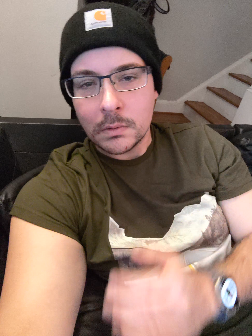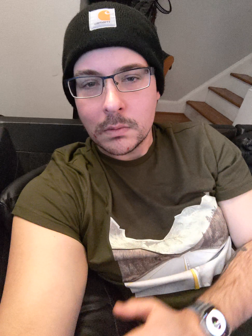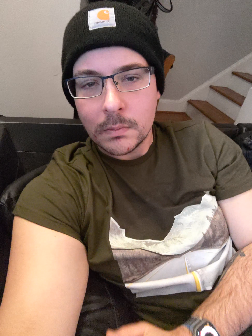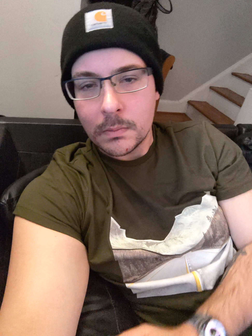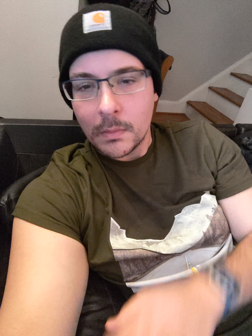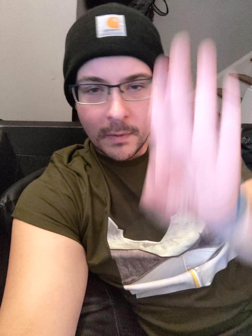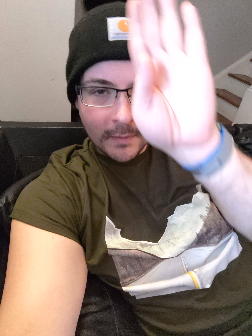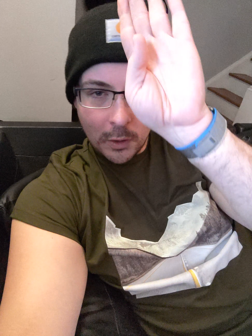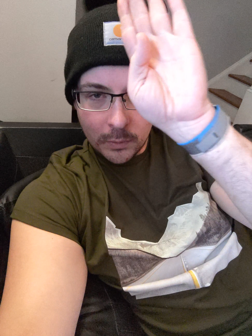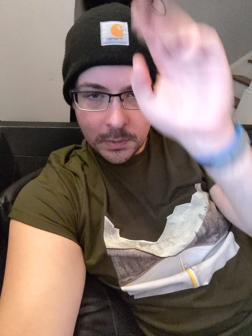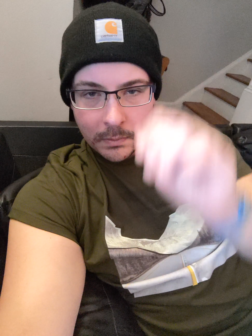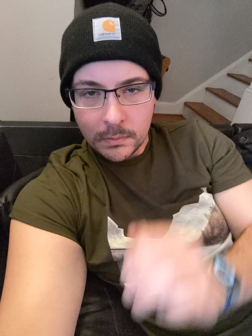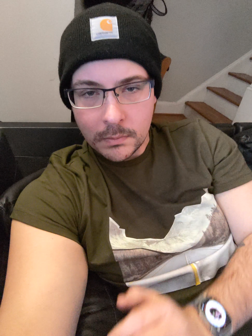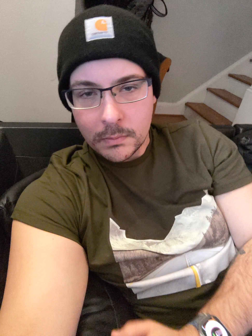fireman